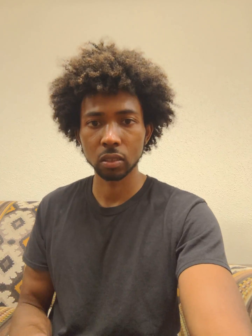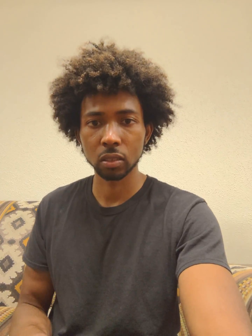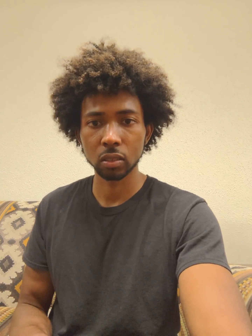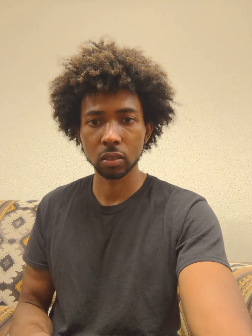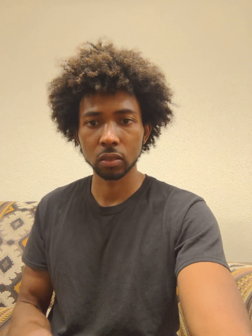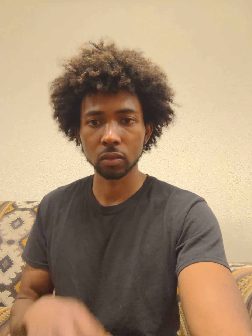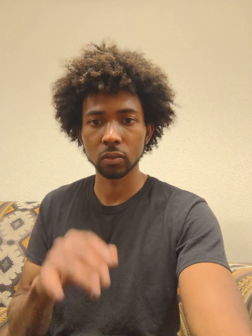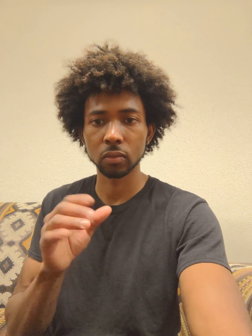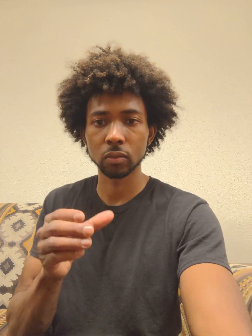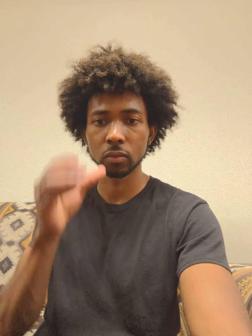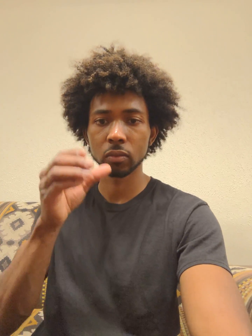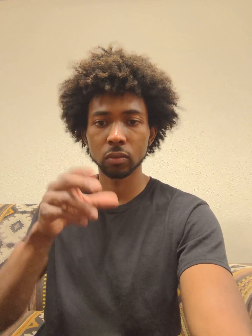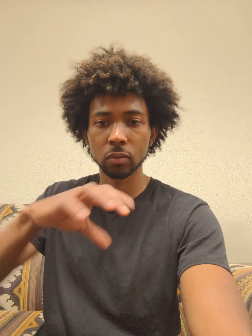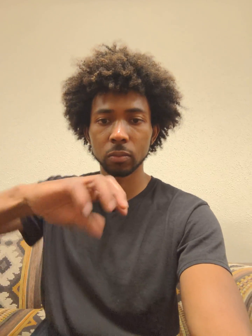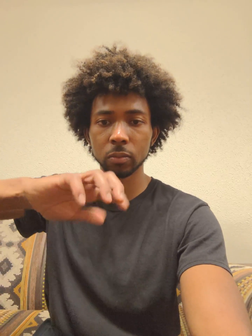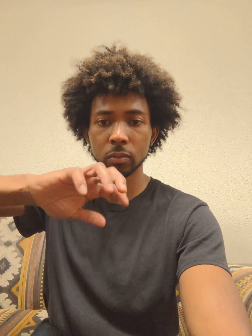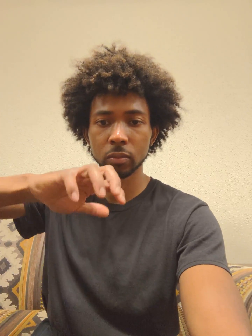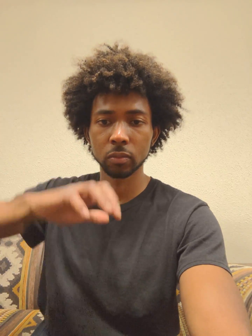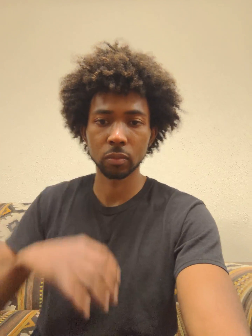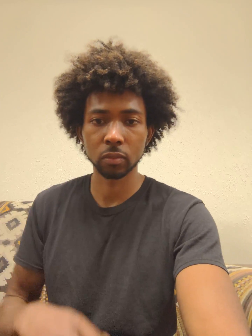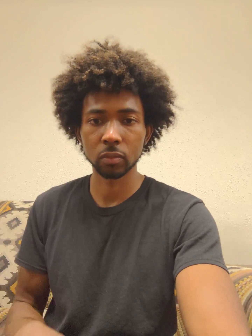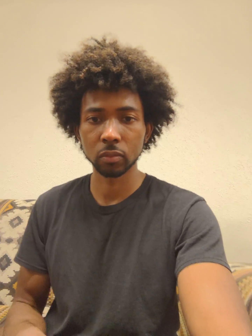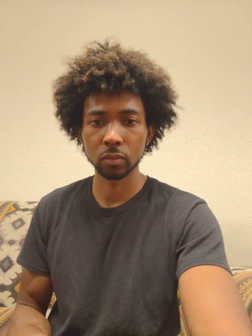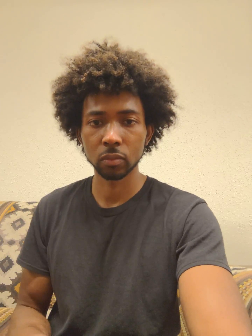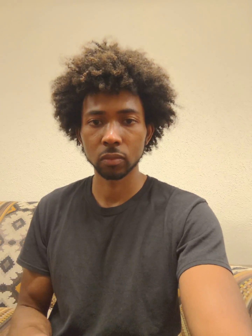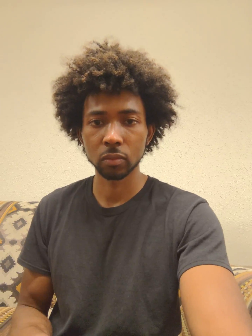jar